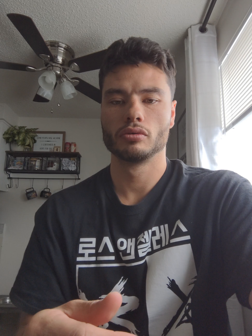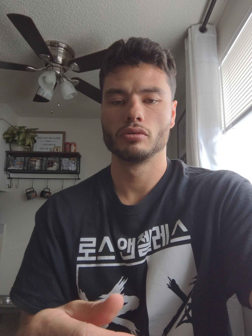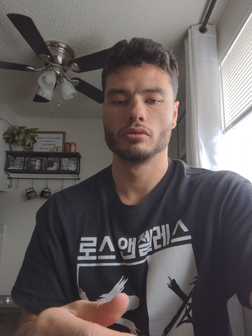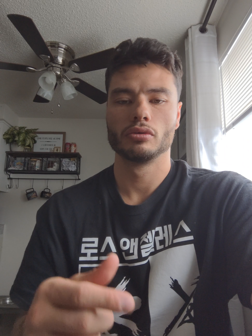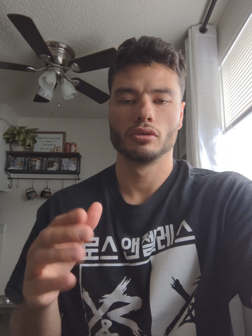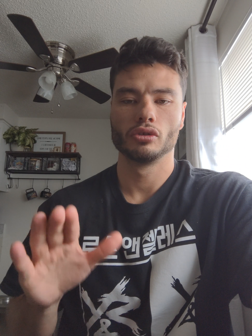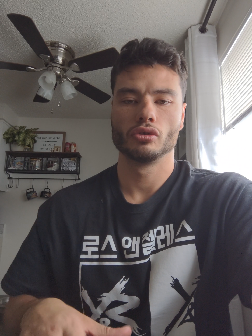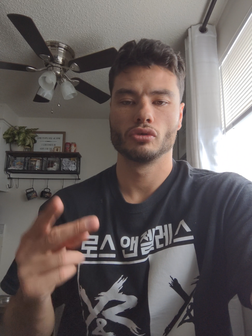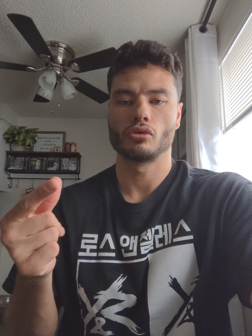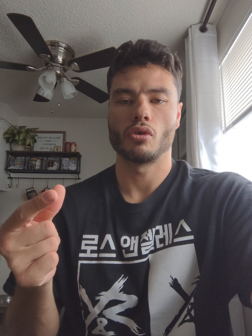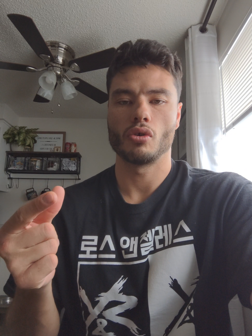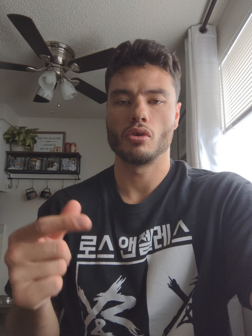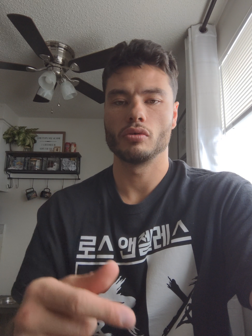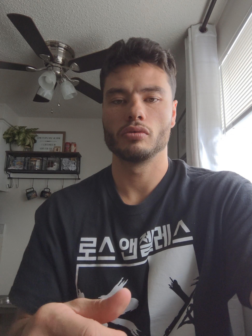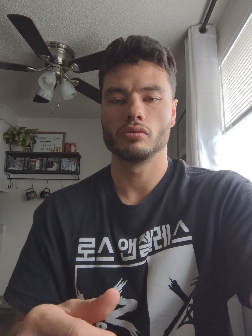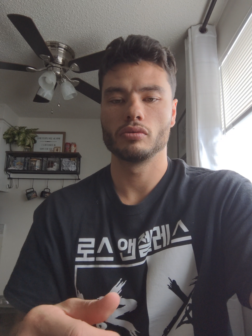dog